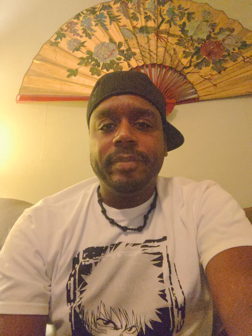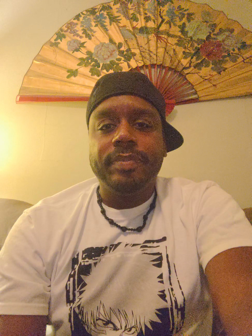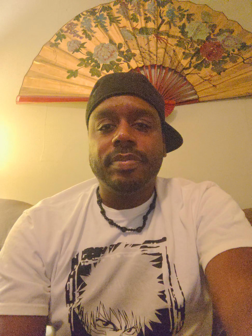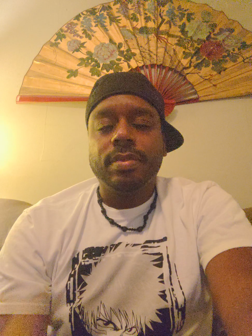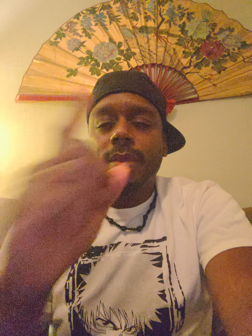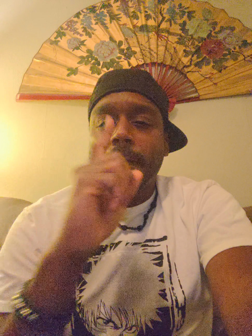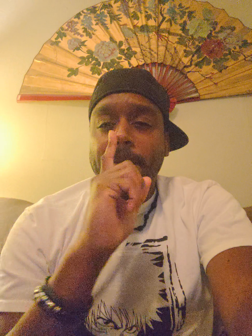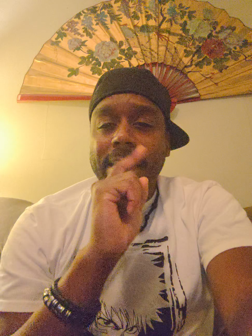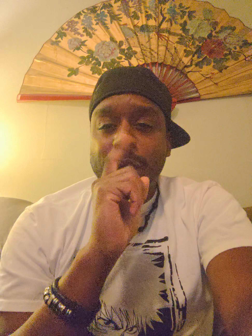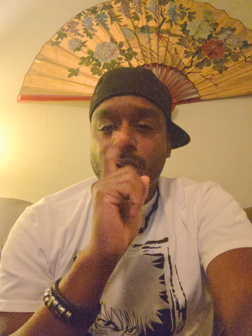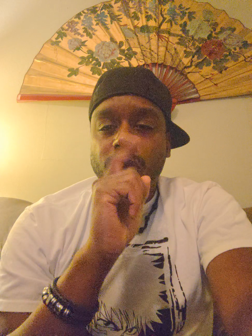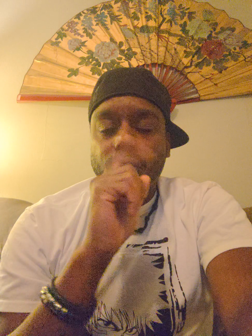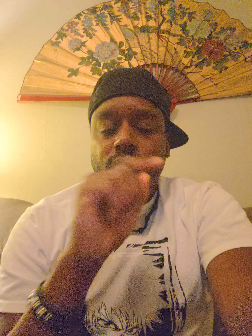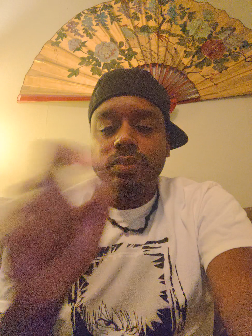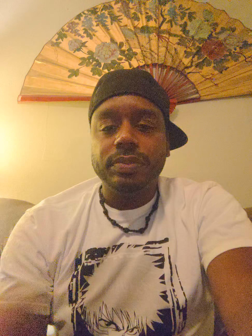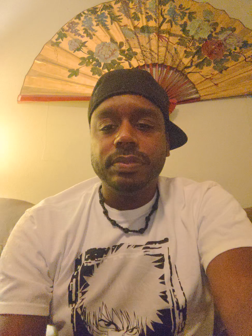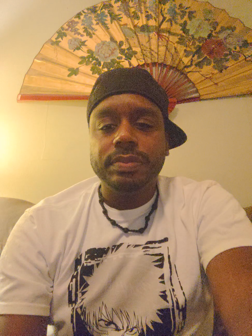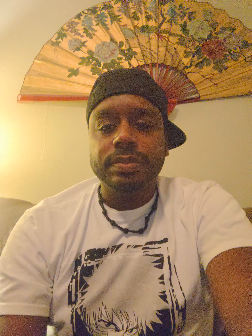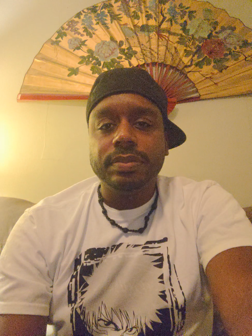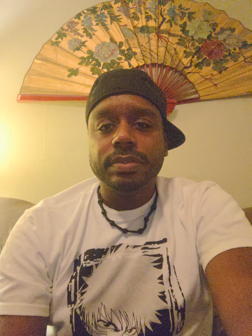mouse